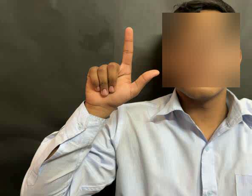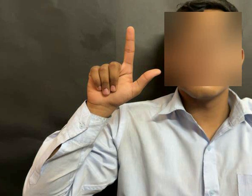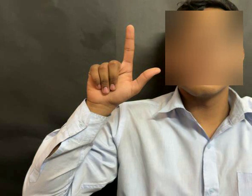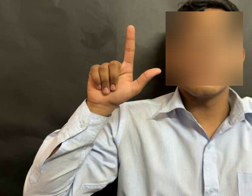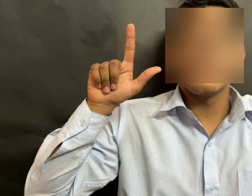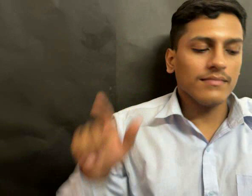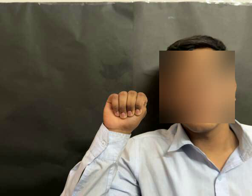M